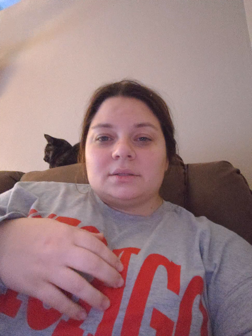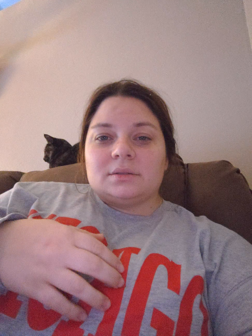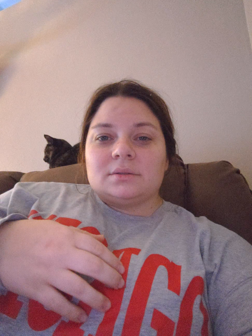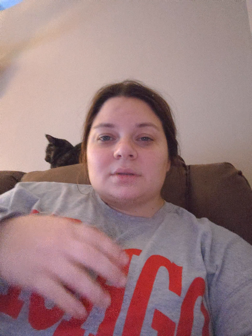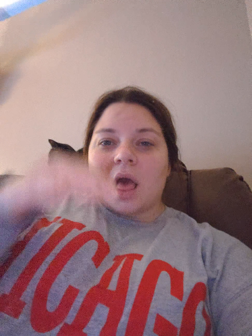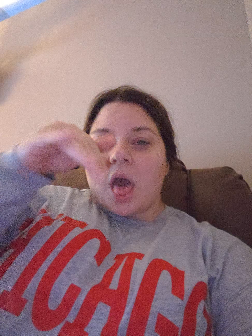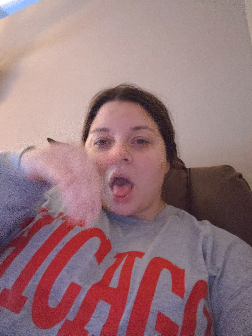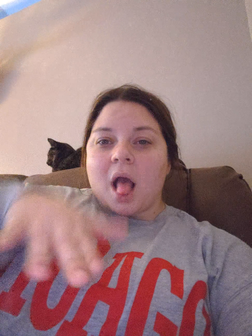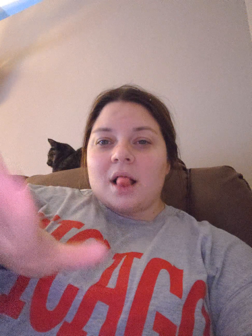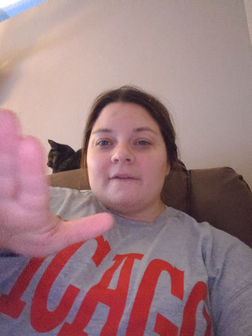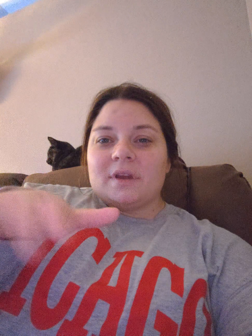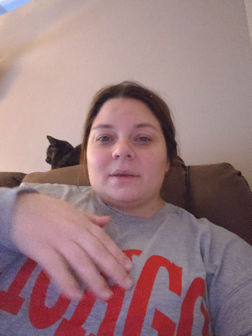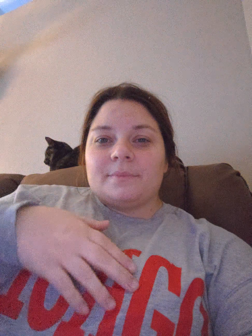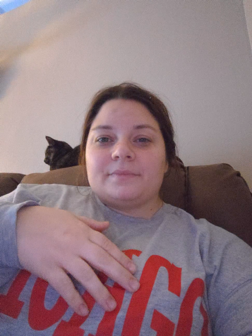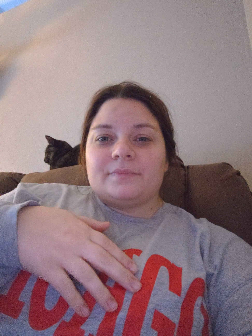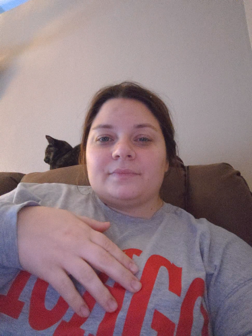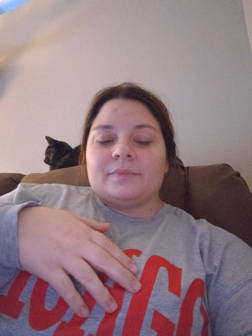elephant